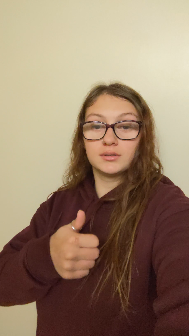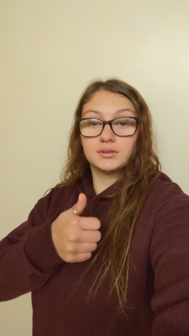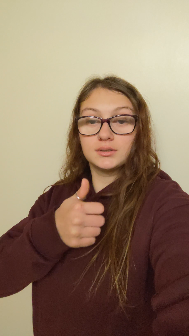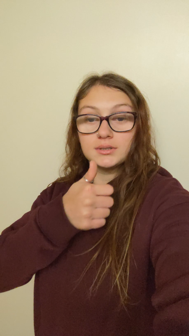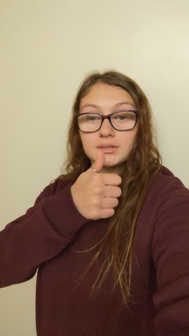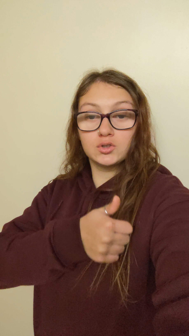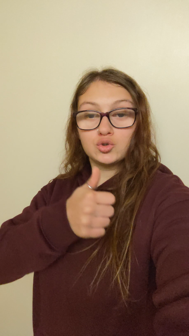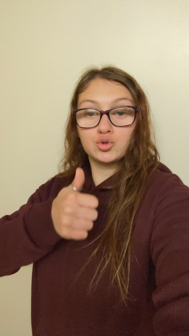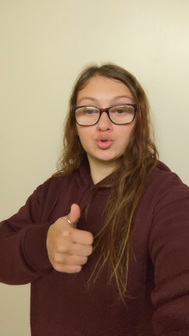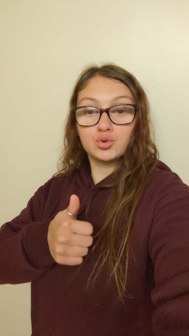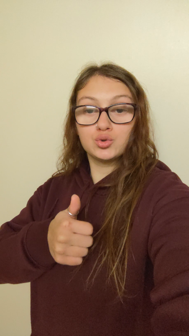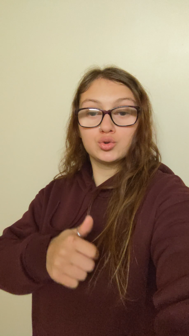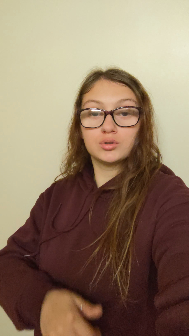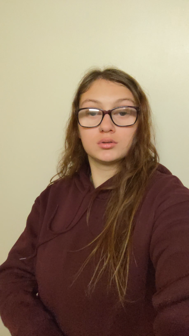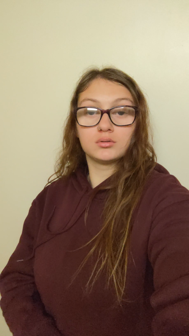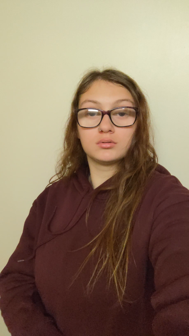each